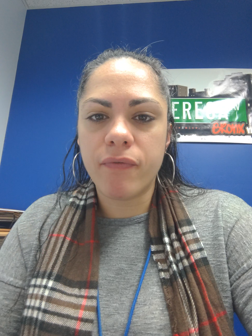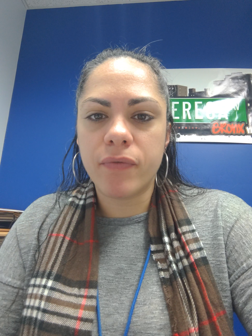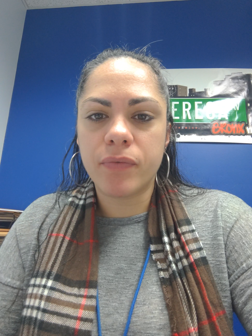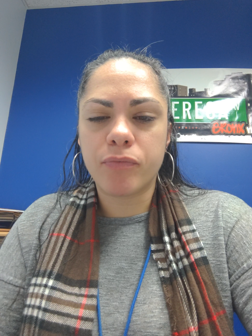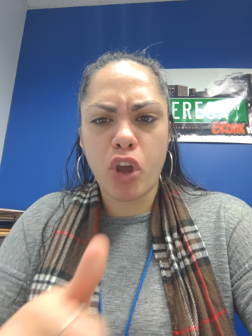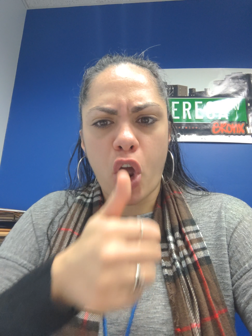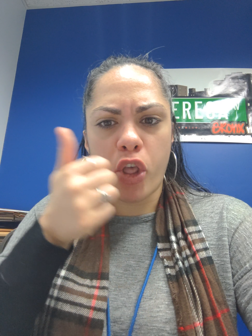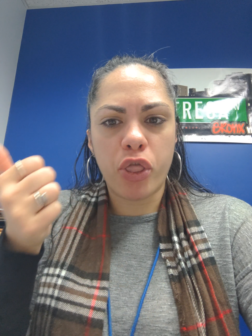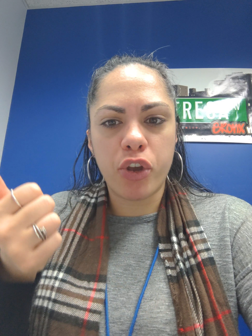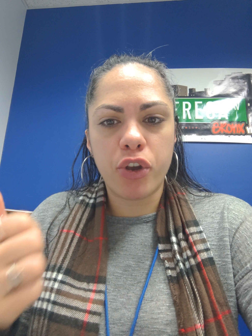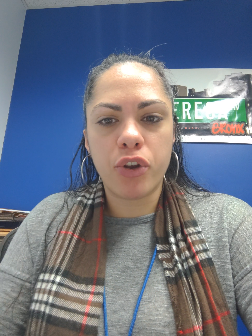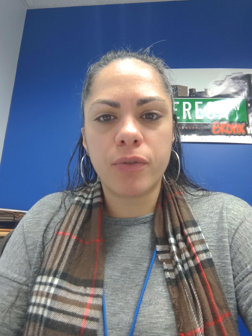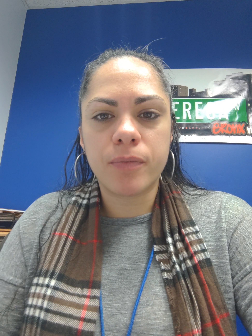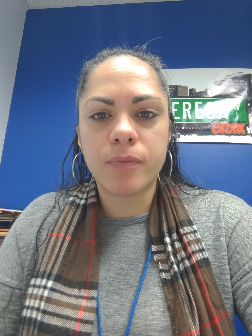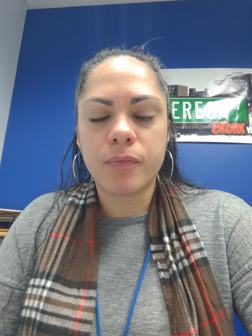another